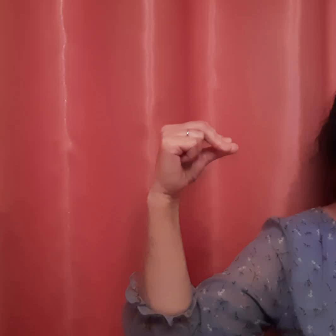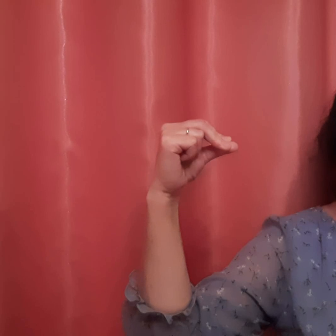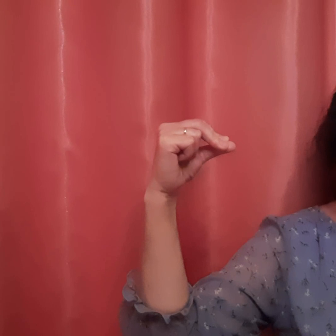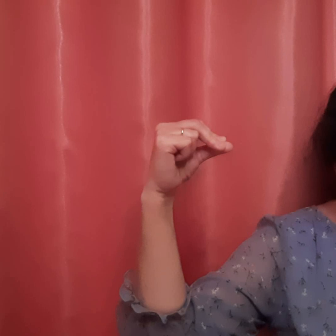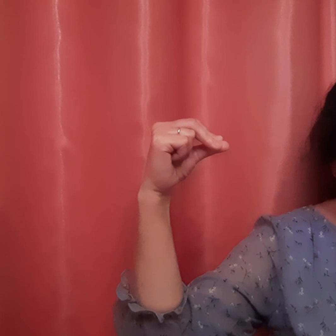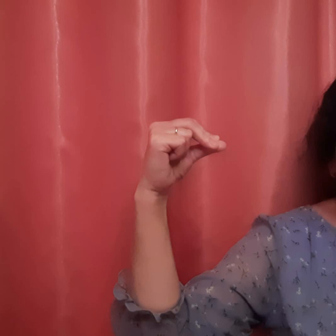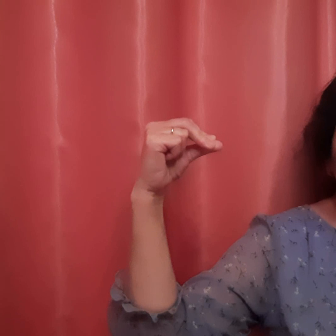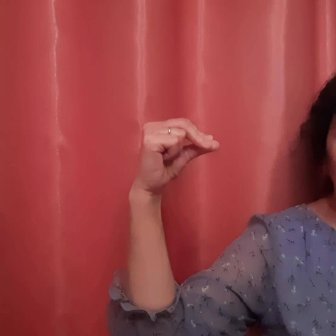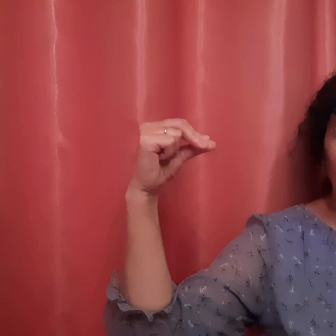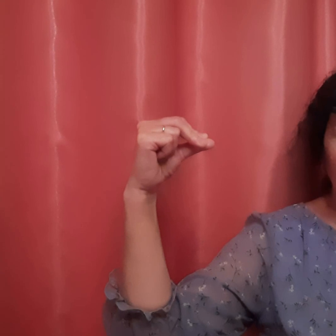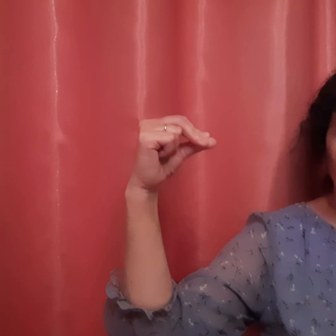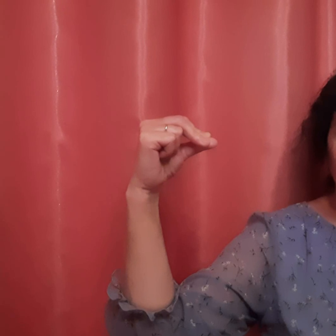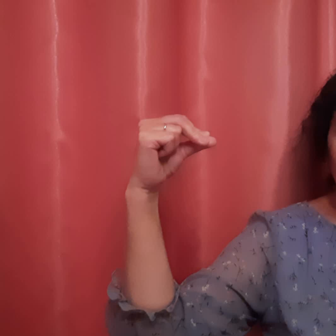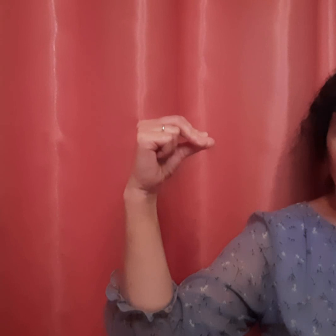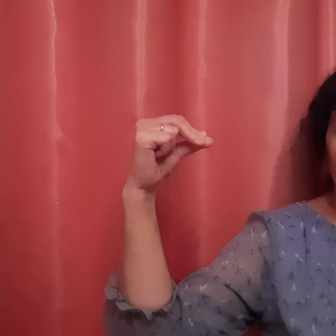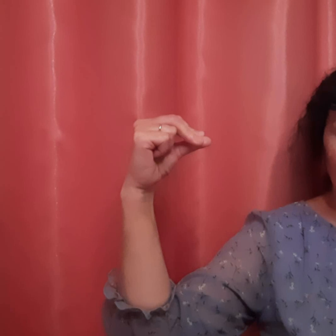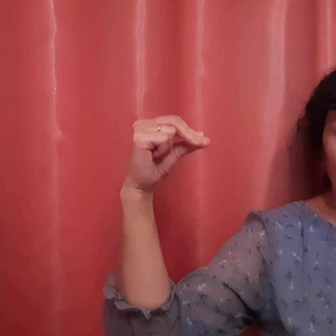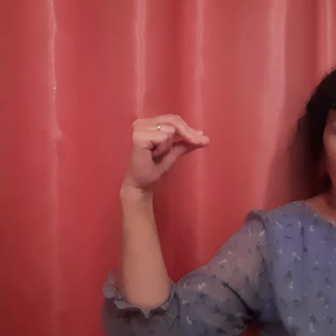Ч